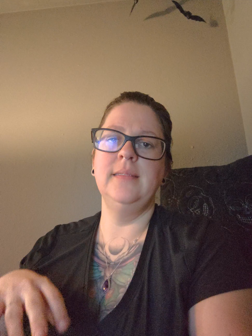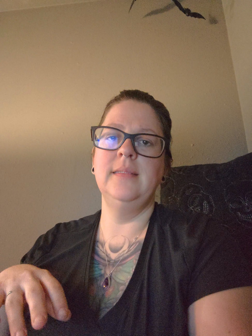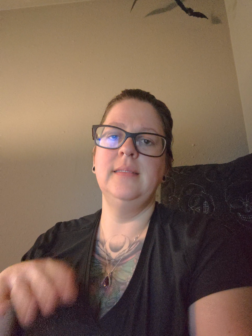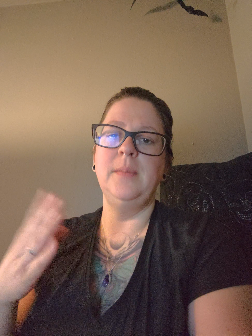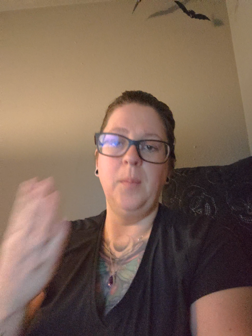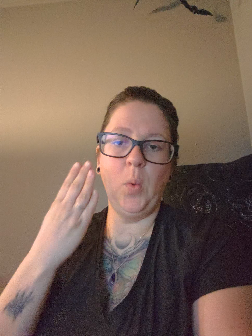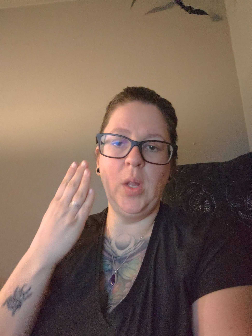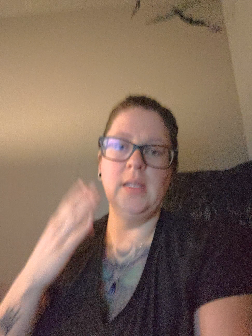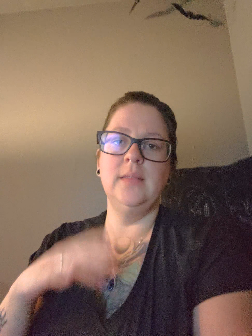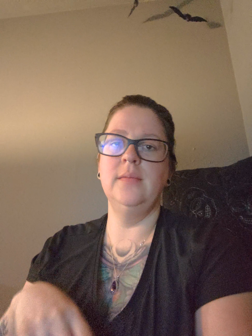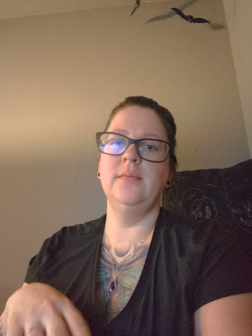morning